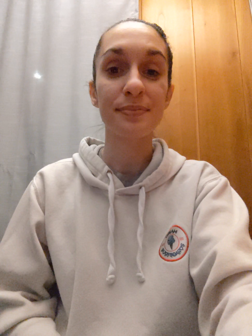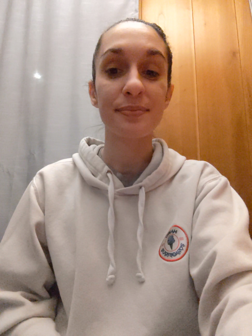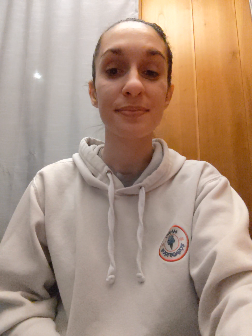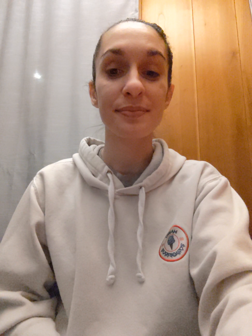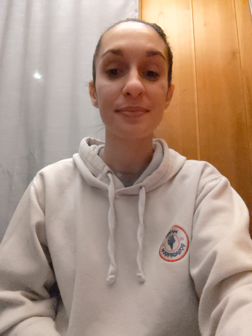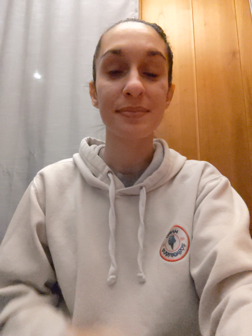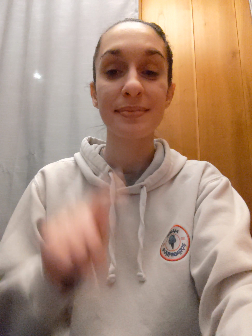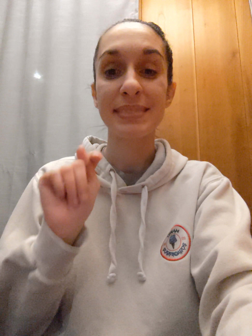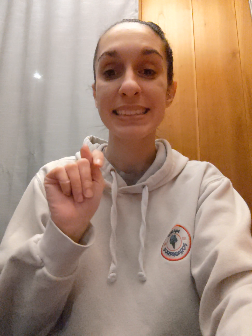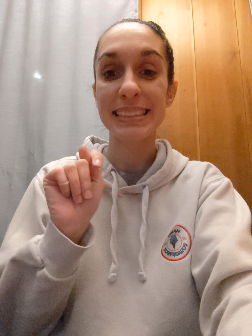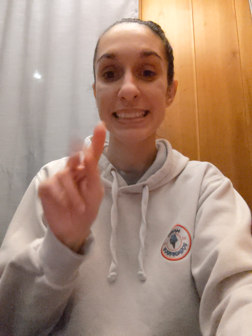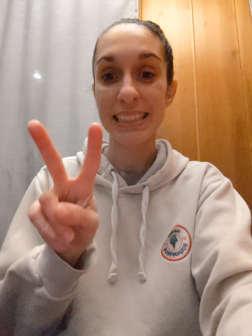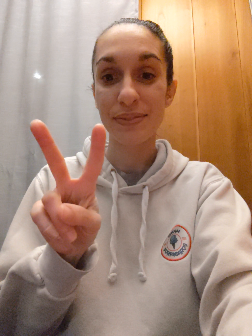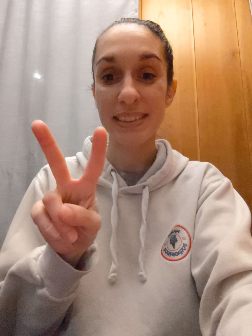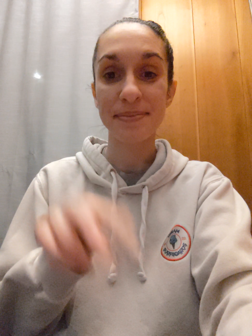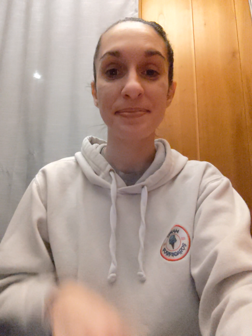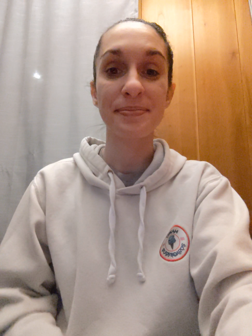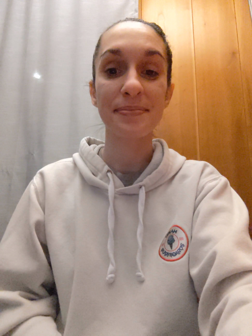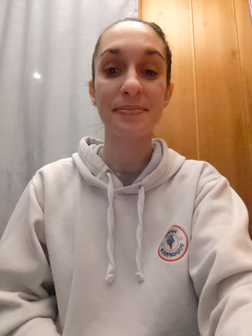TV